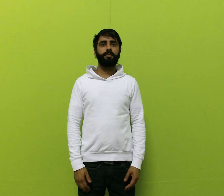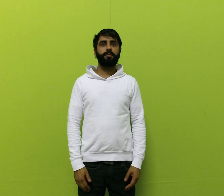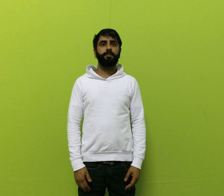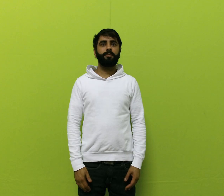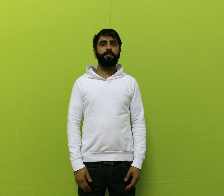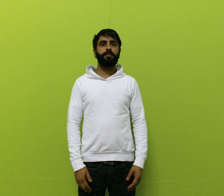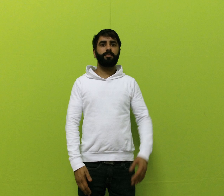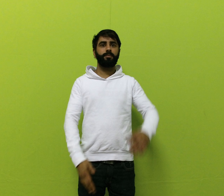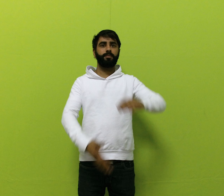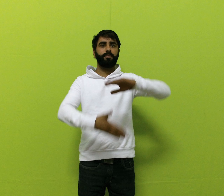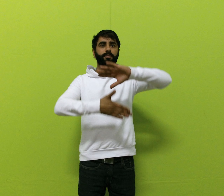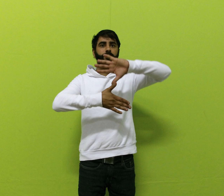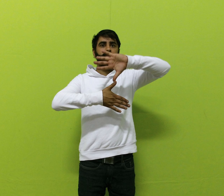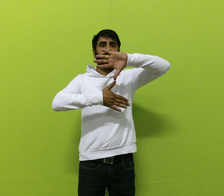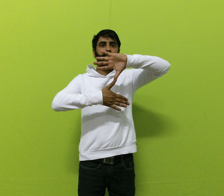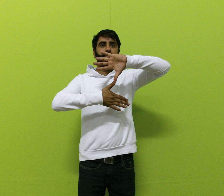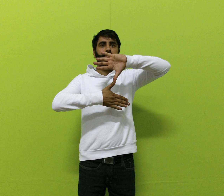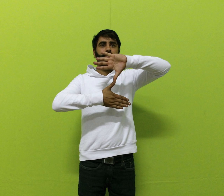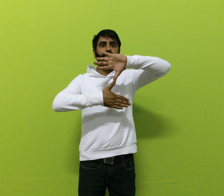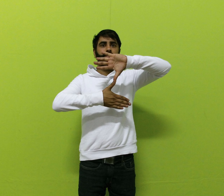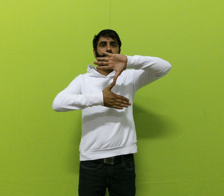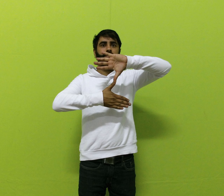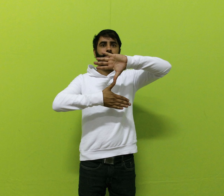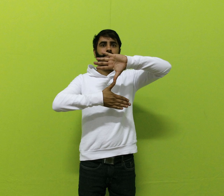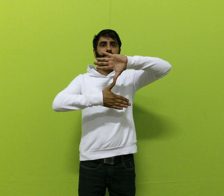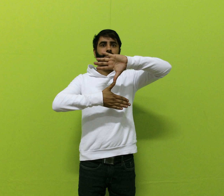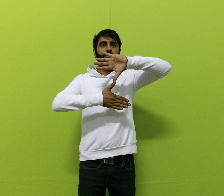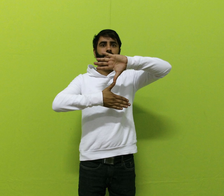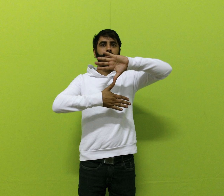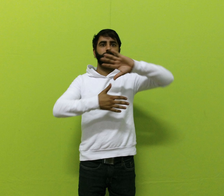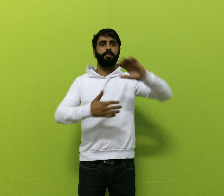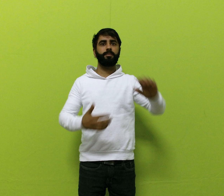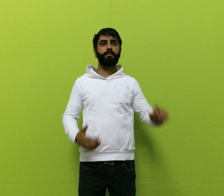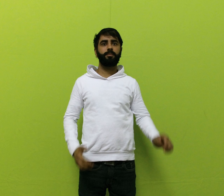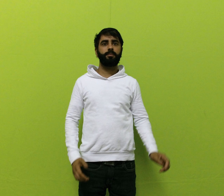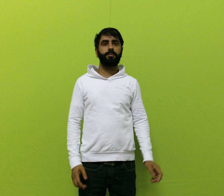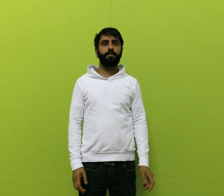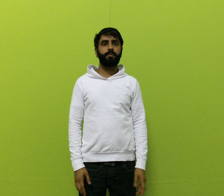América